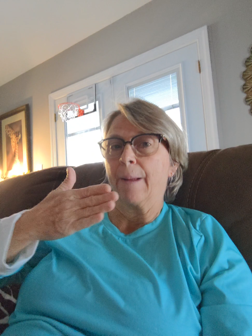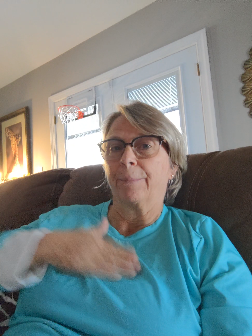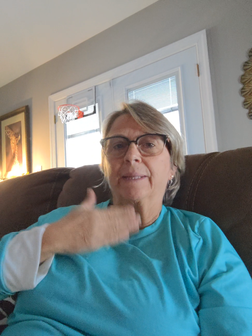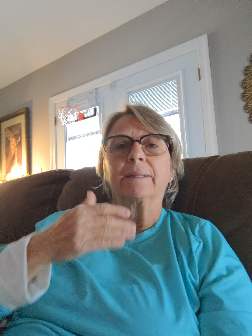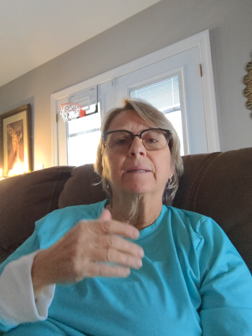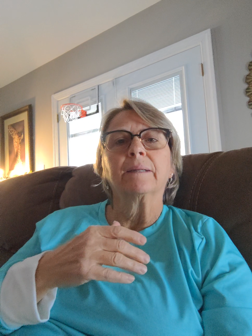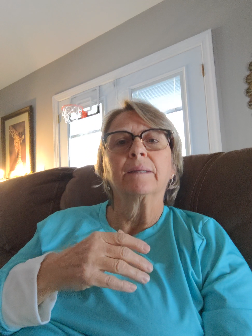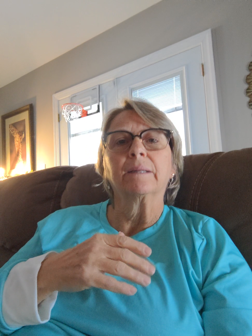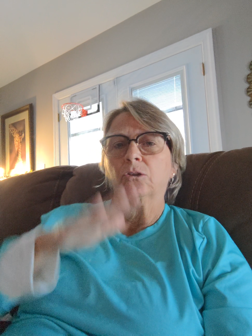happy